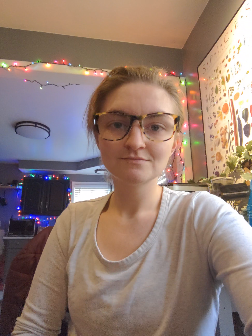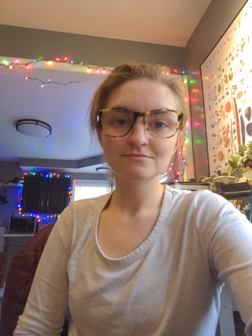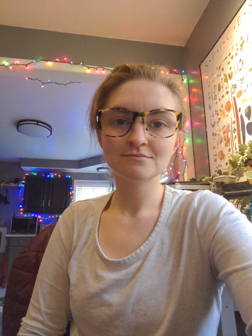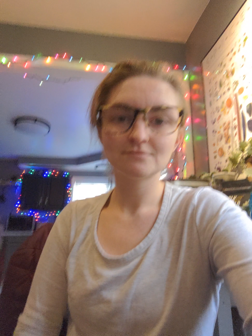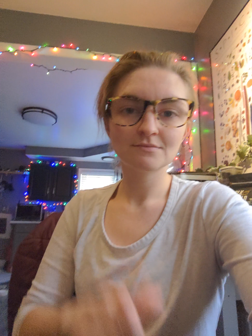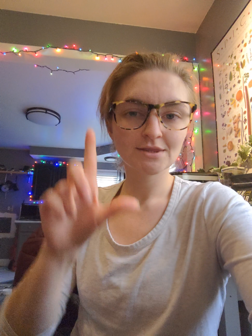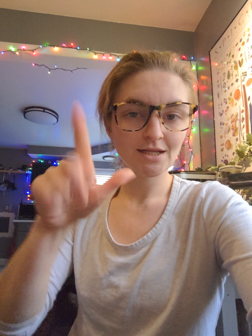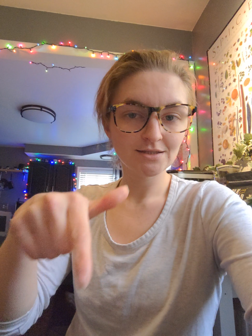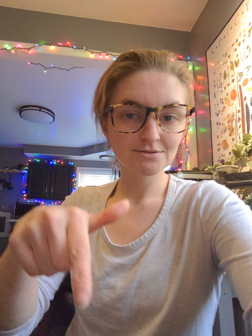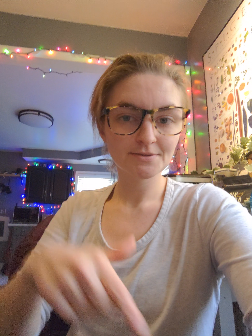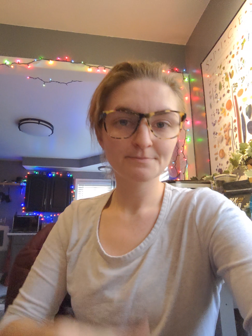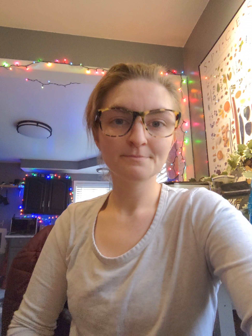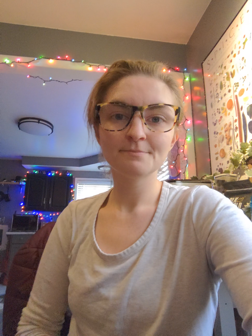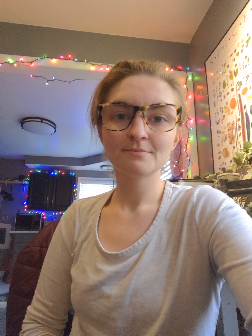later